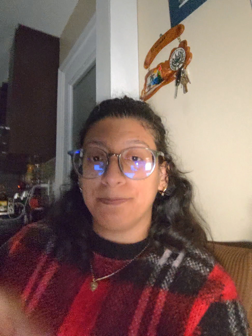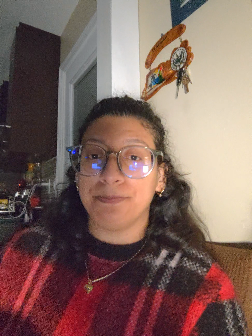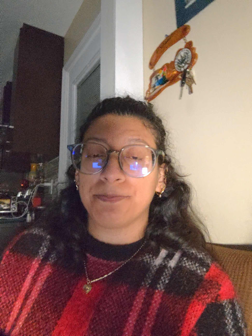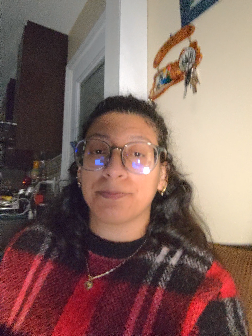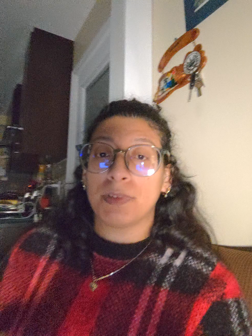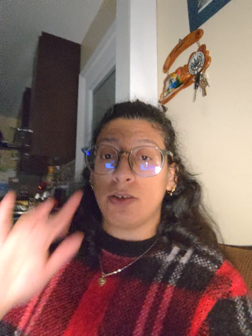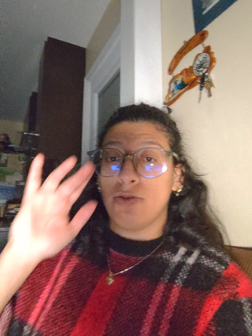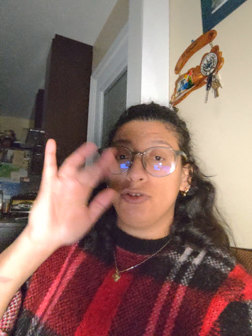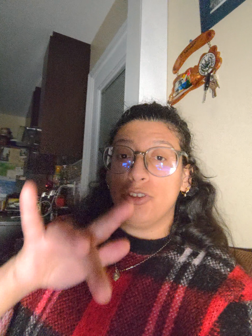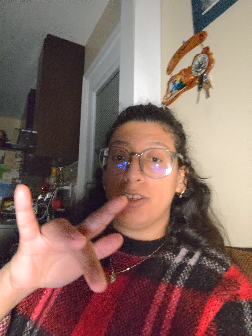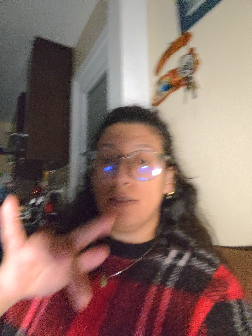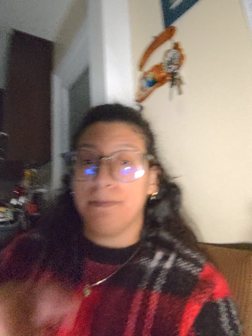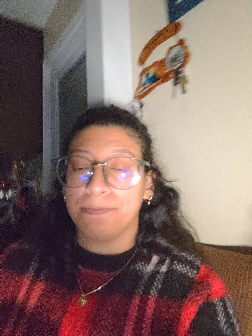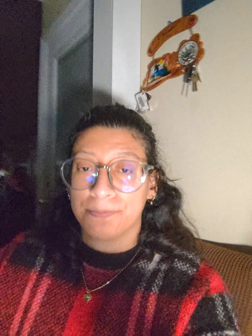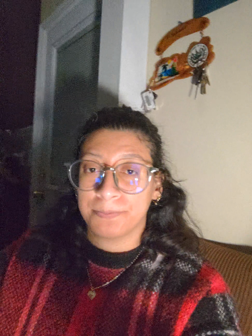touch